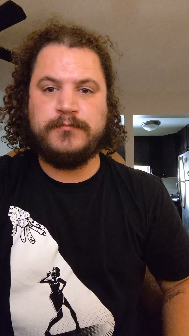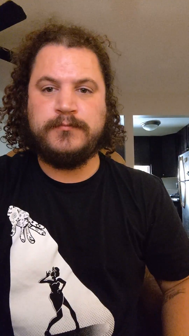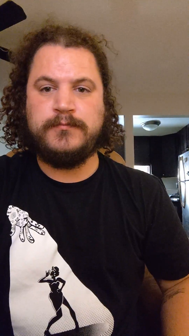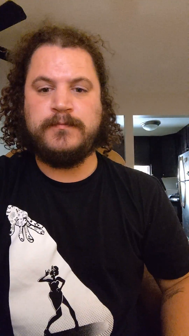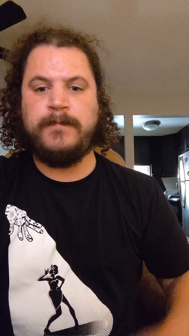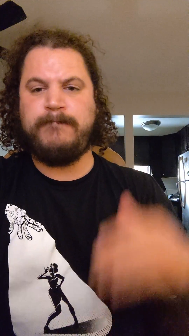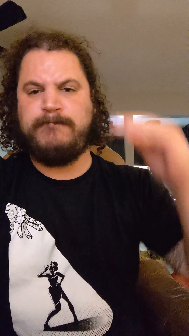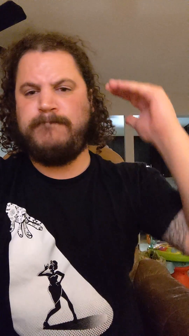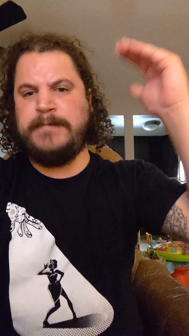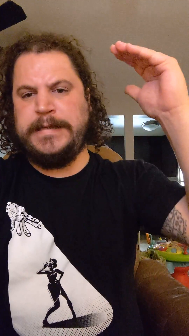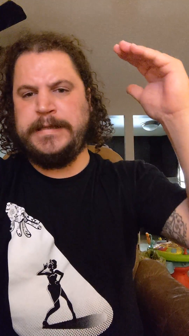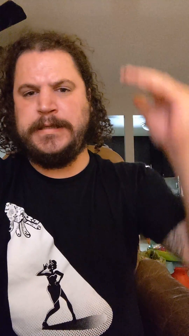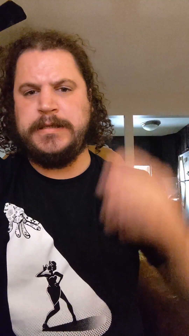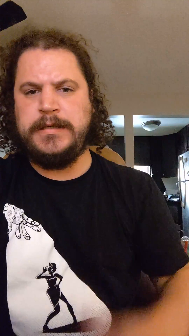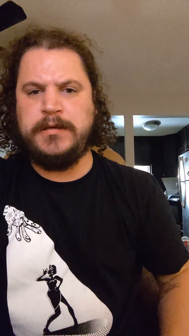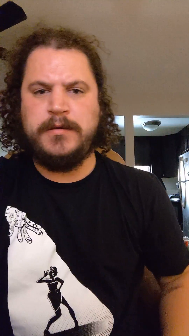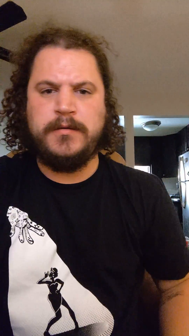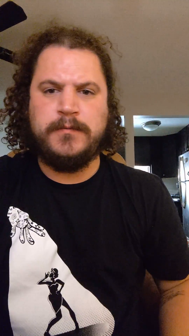big